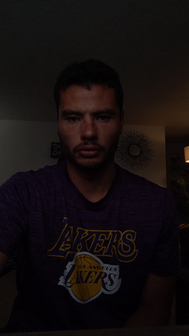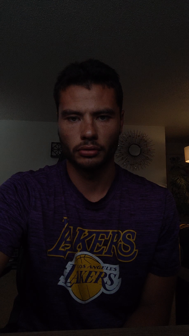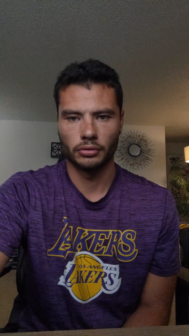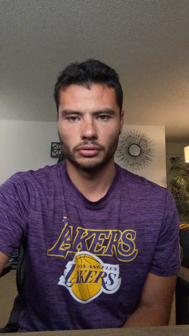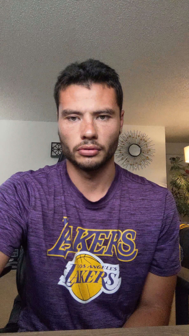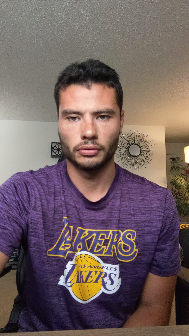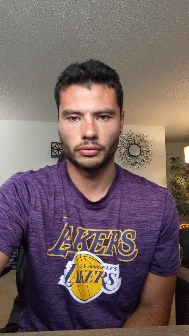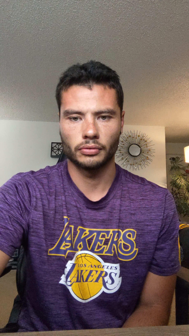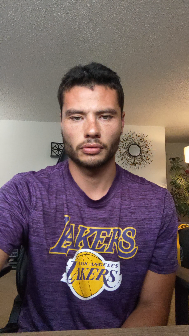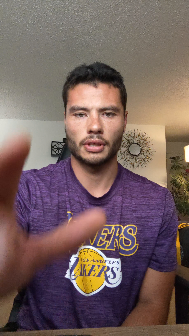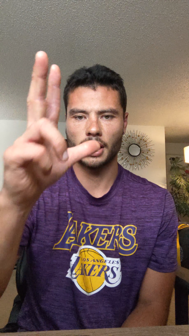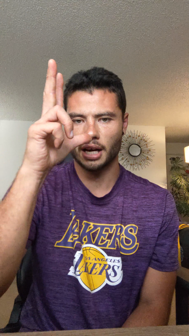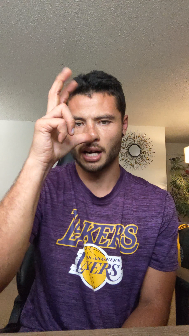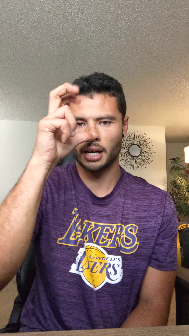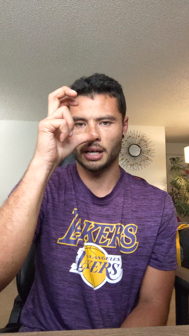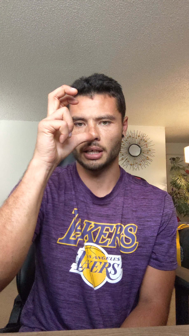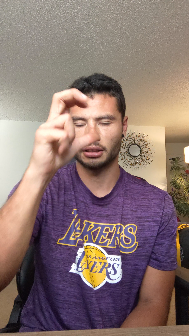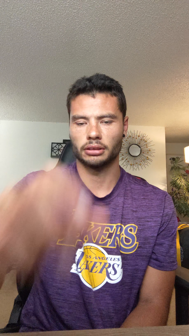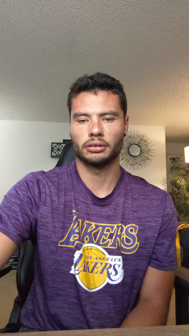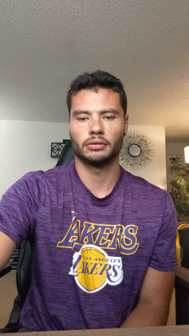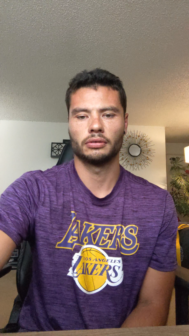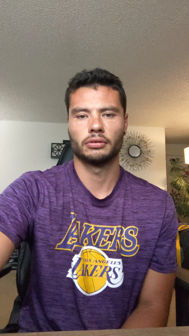ant